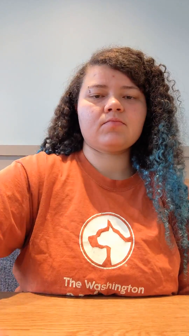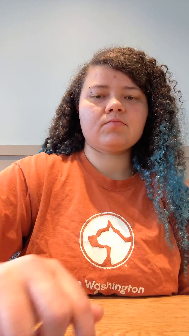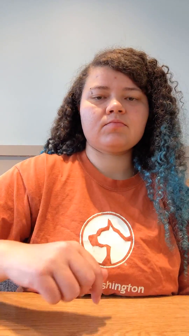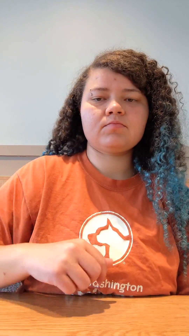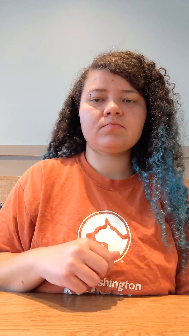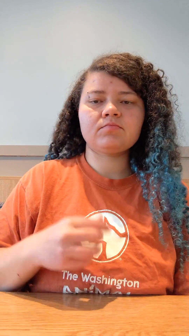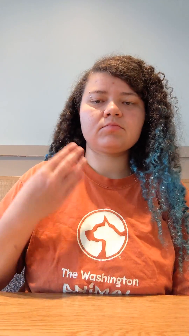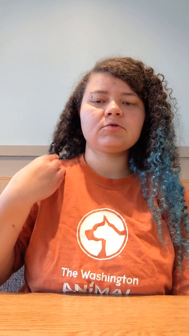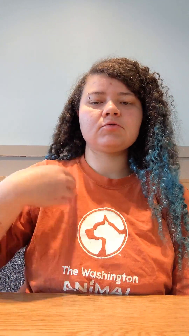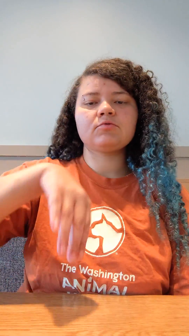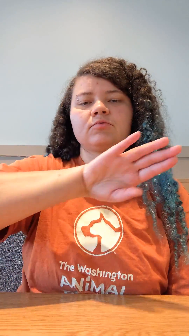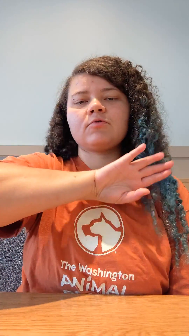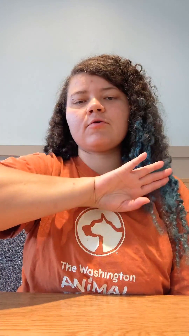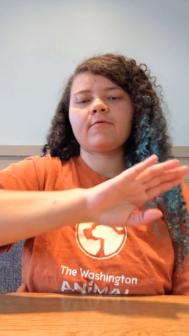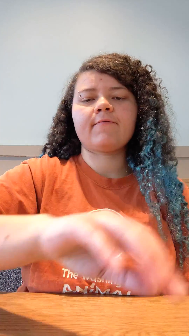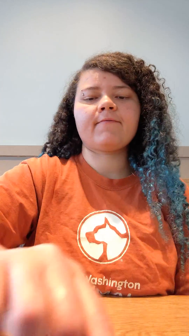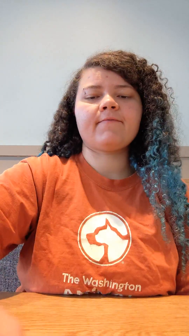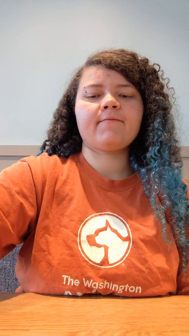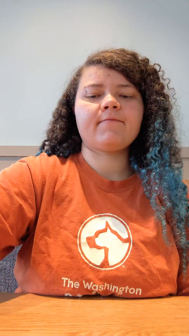scarf